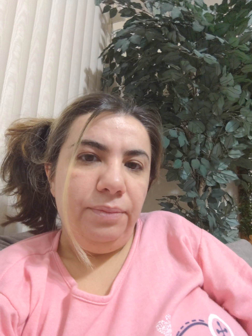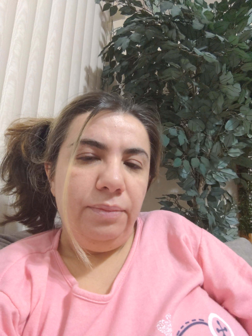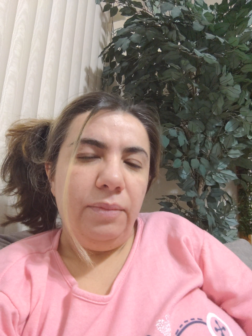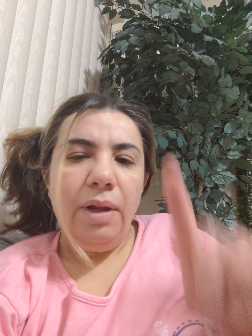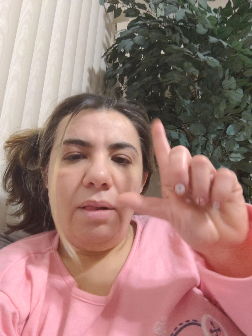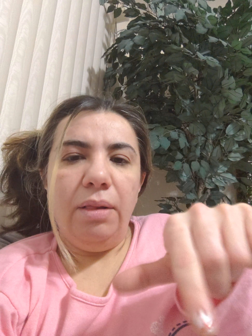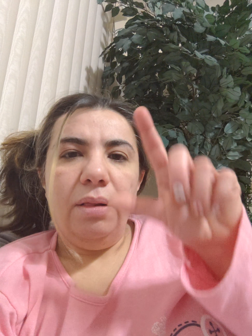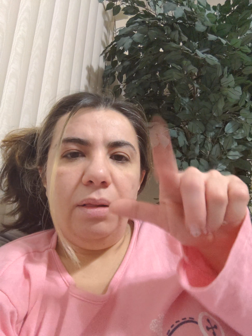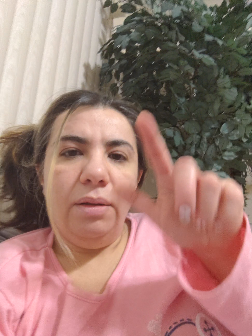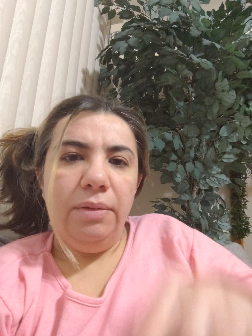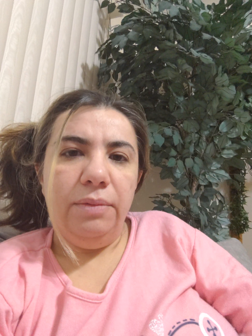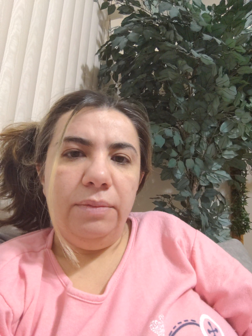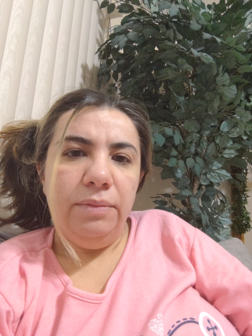later